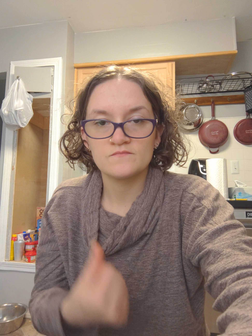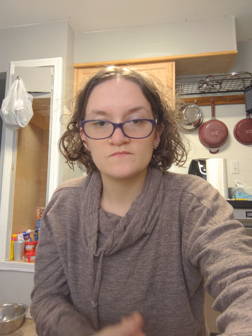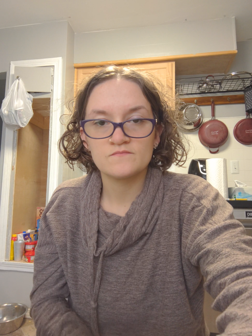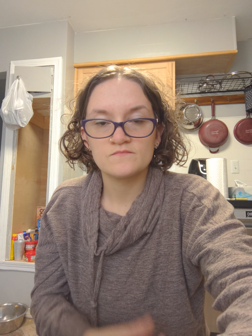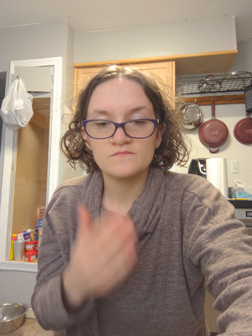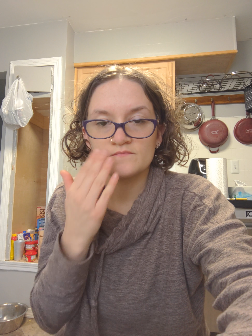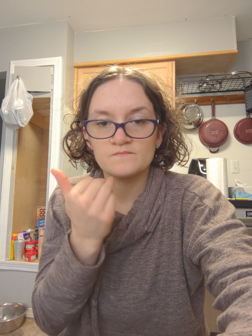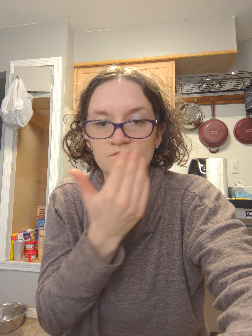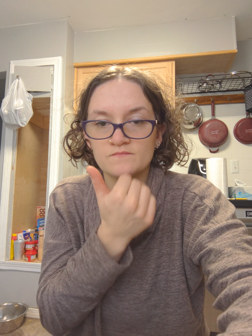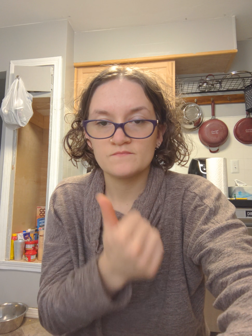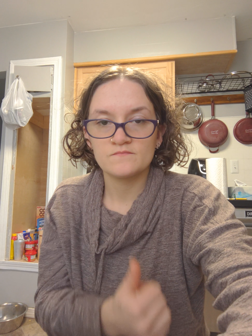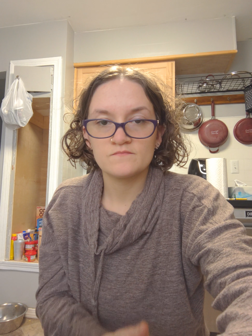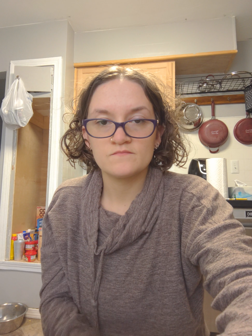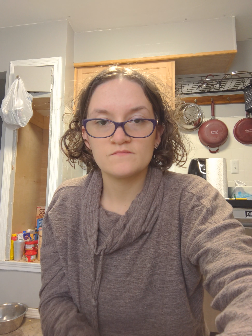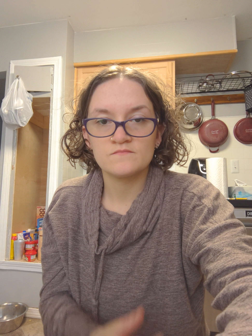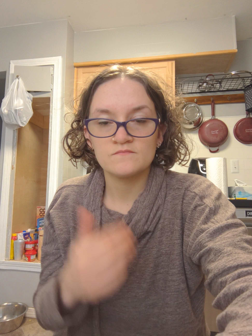napkin